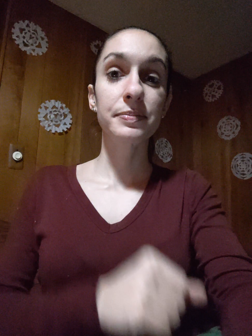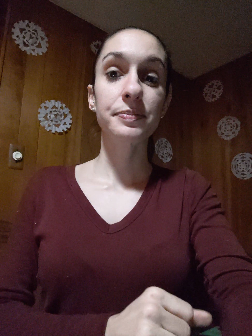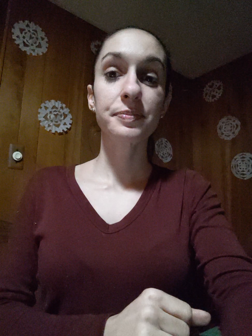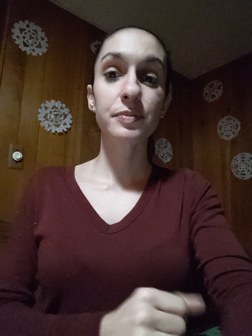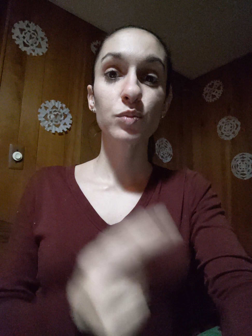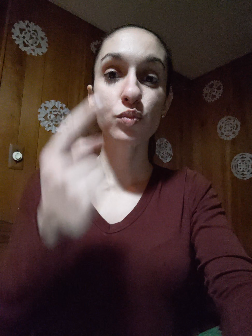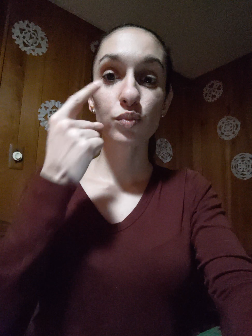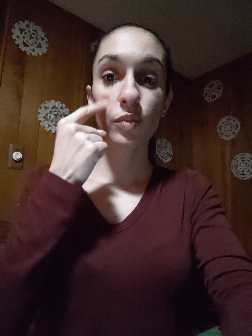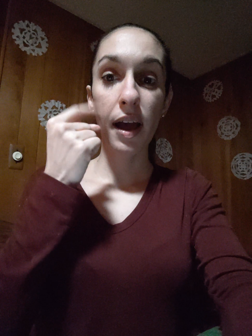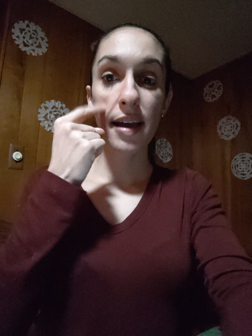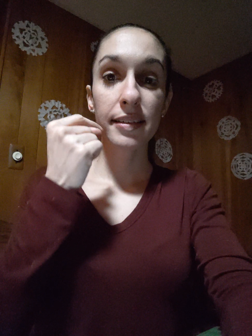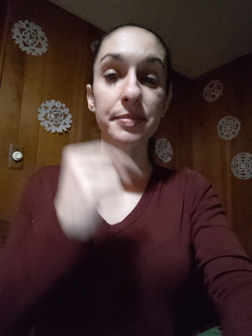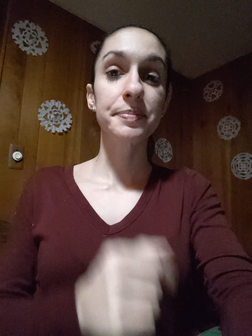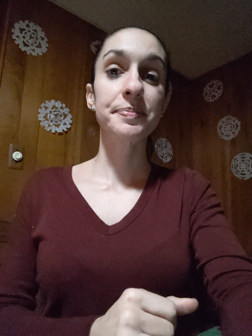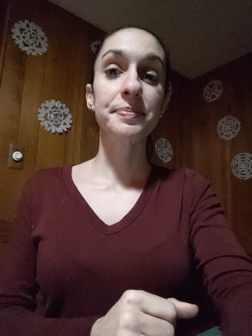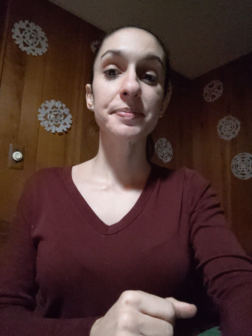cry